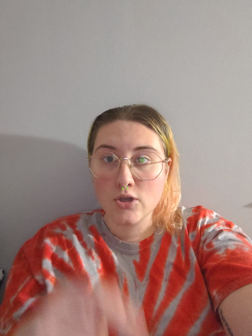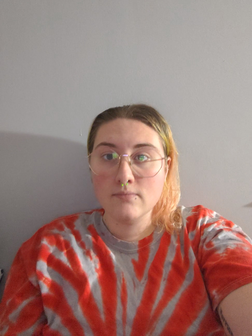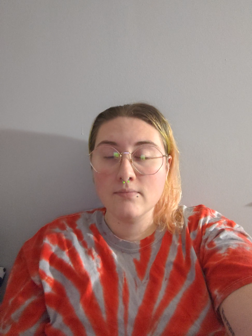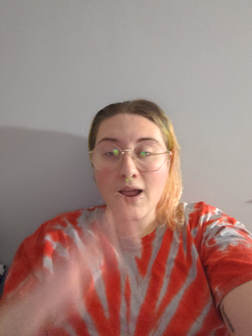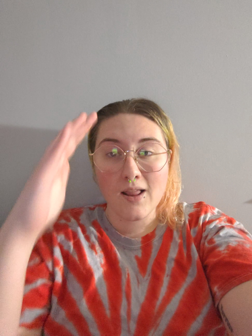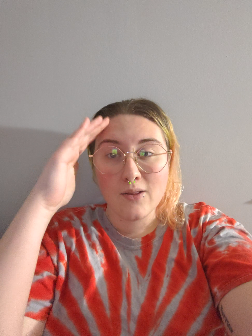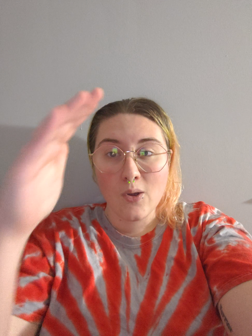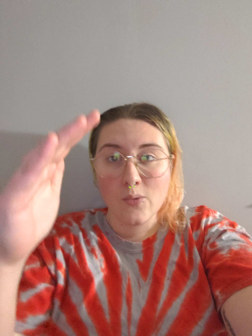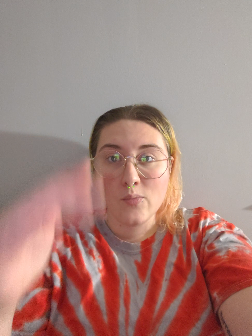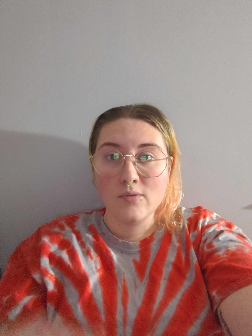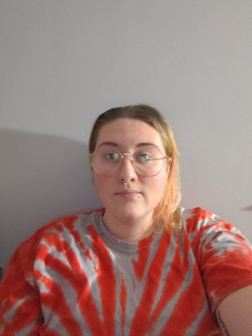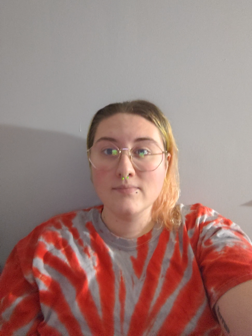hello